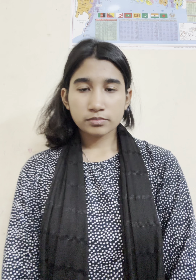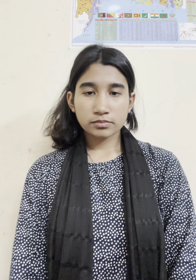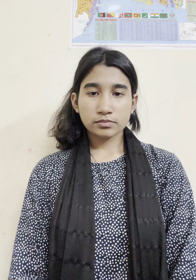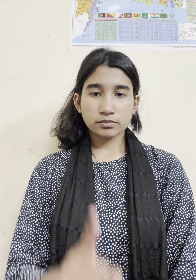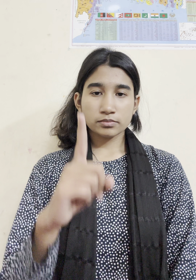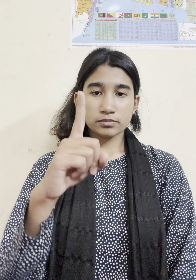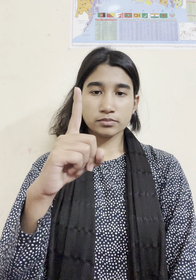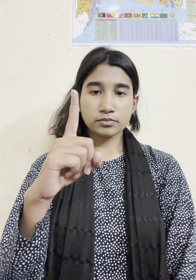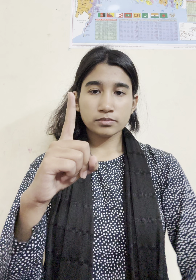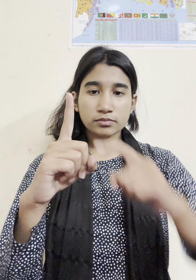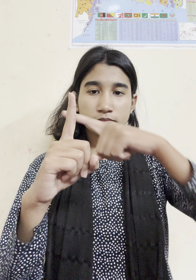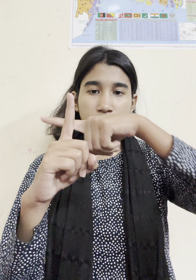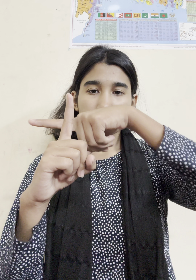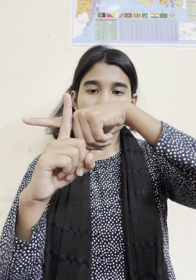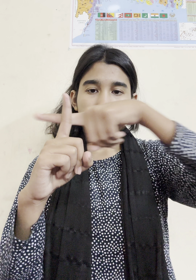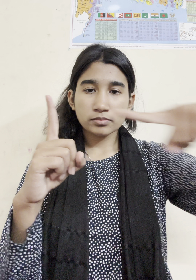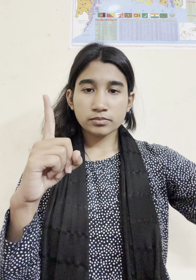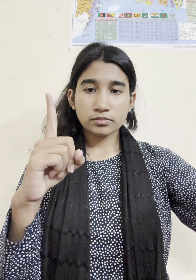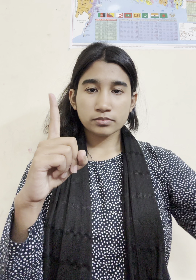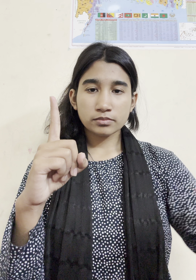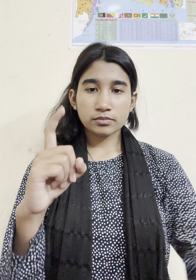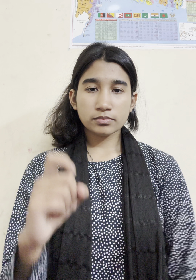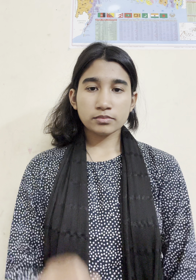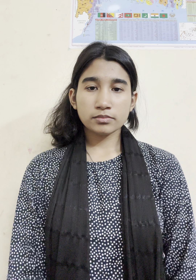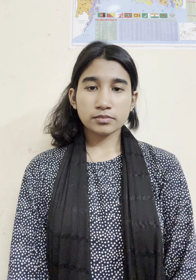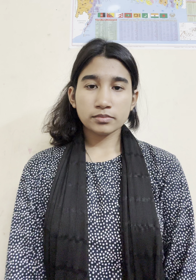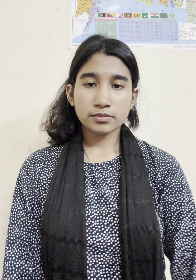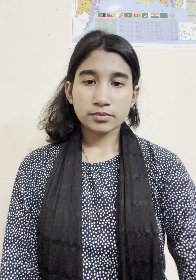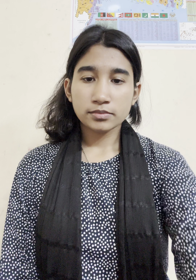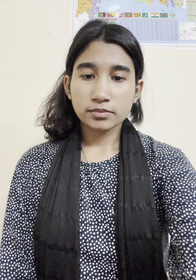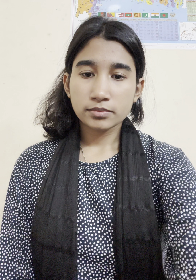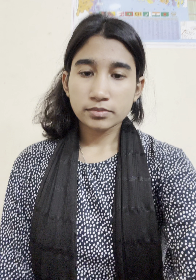শত্রু